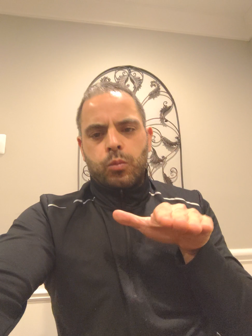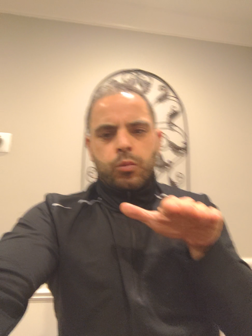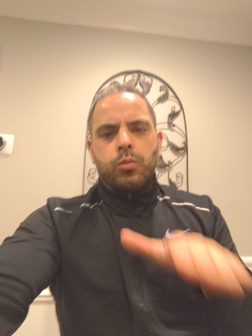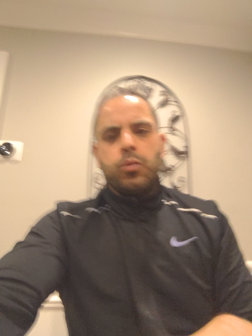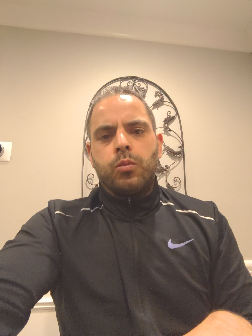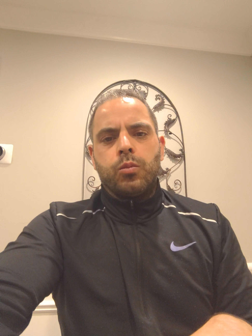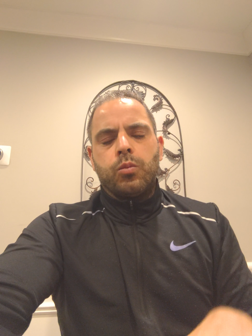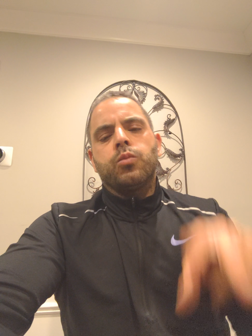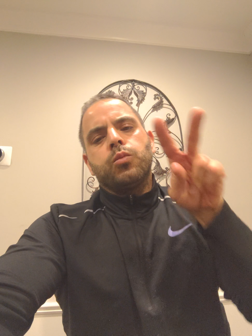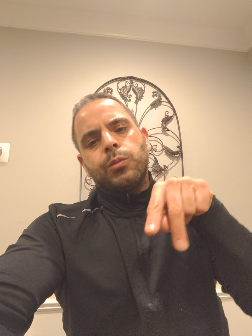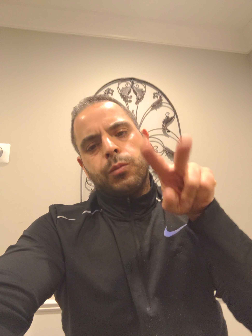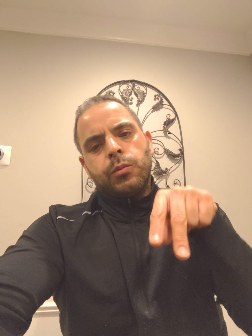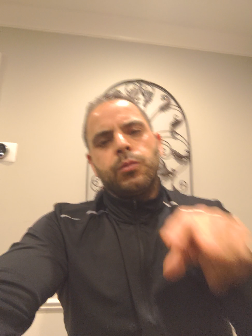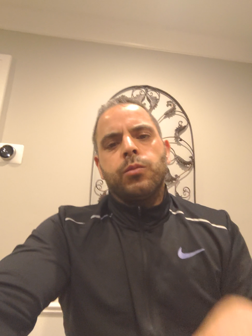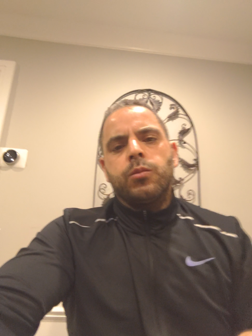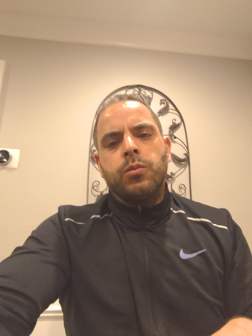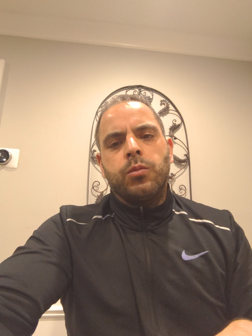read